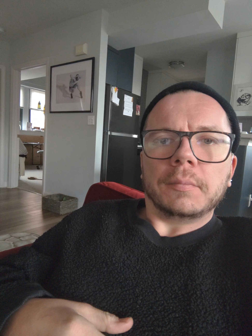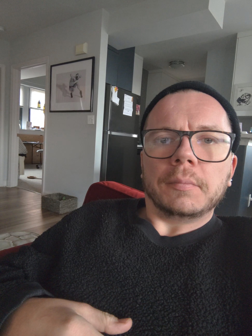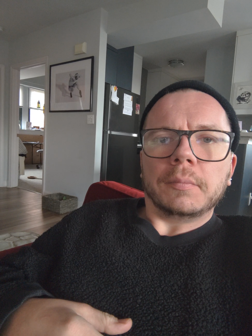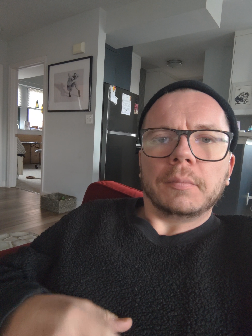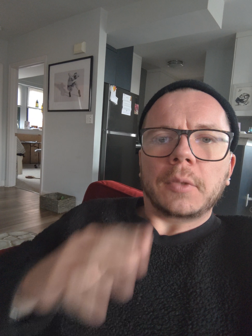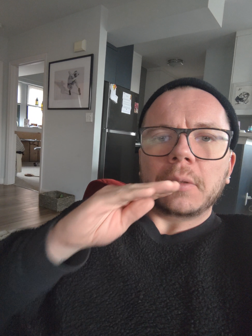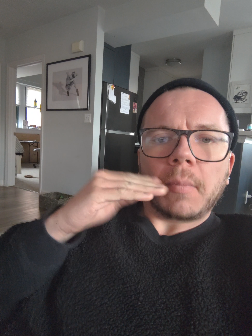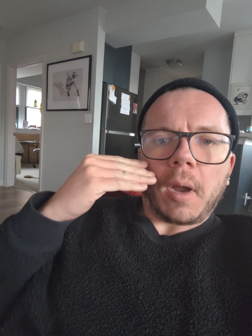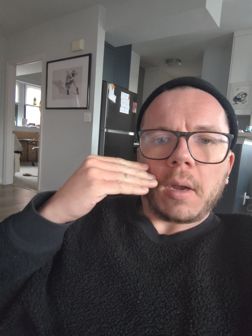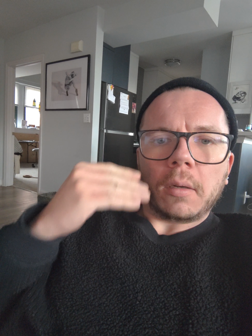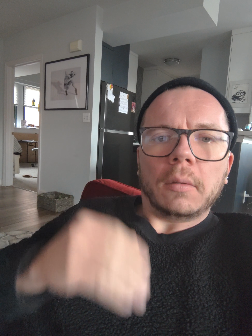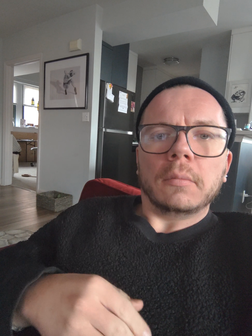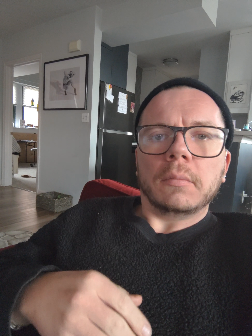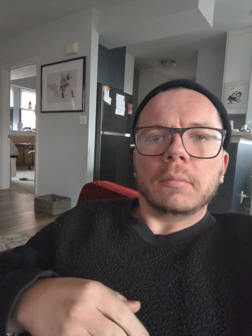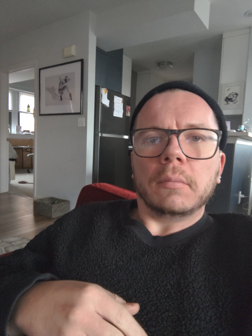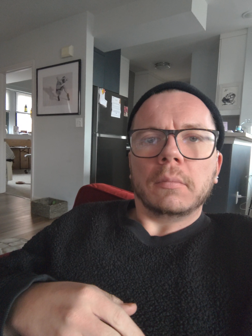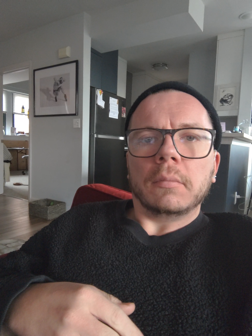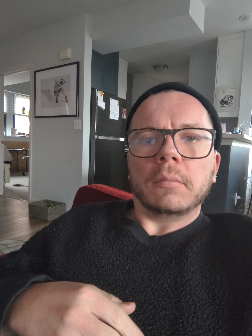smile